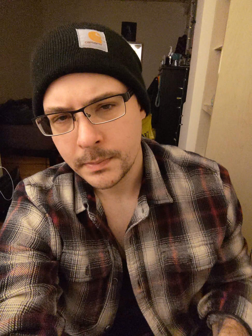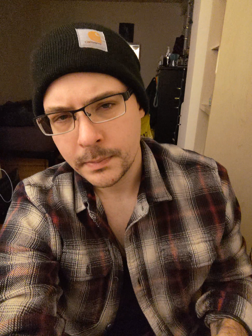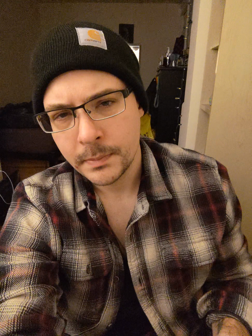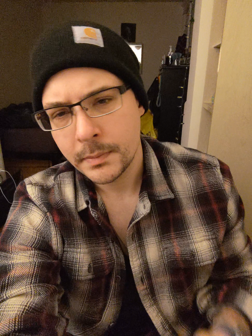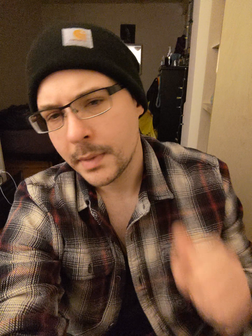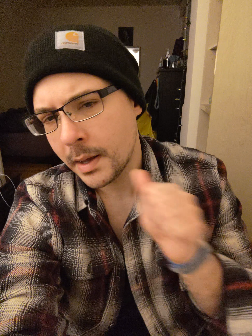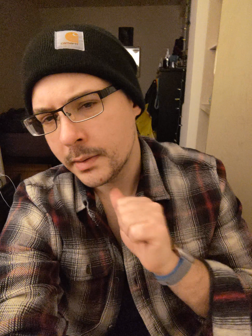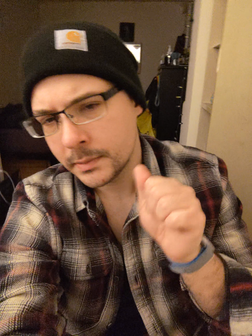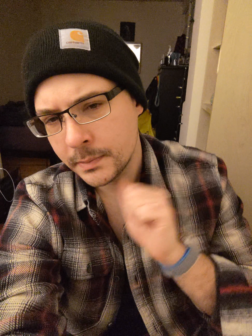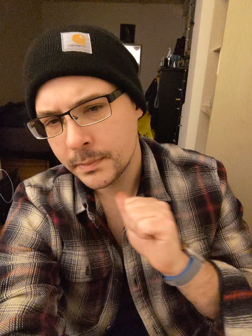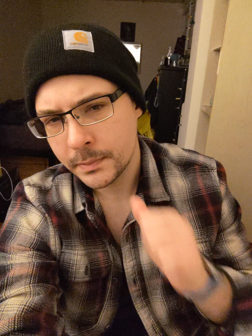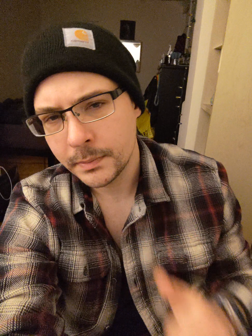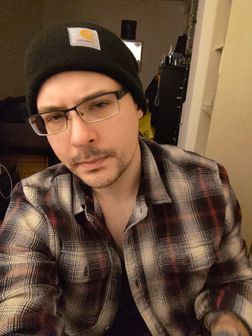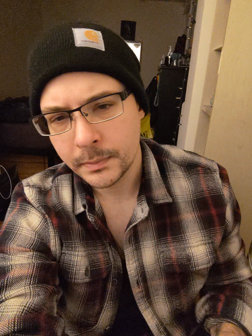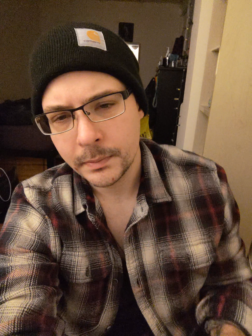aunt